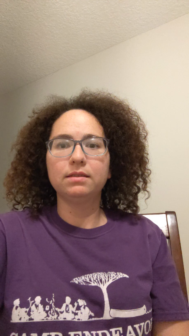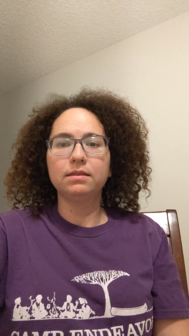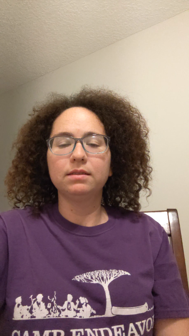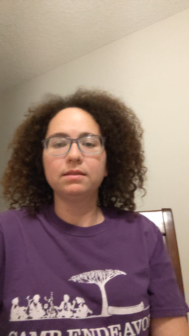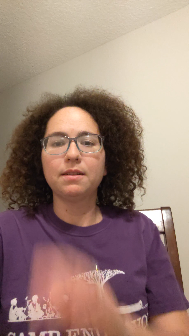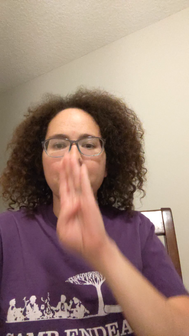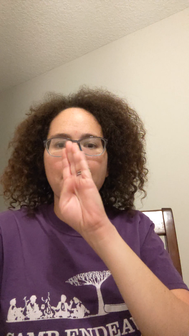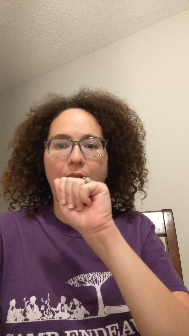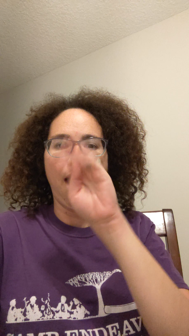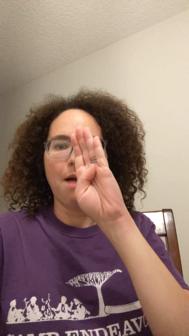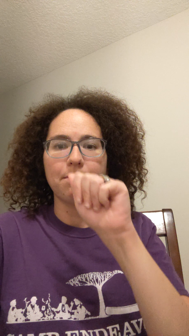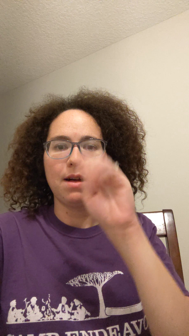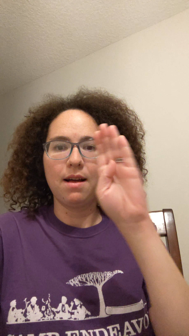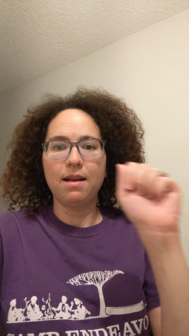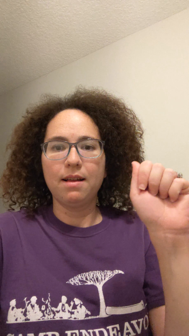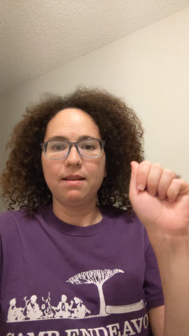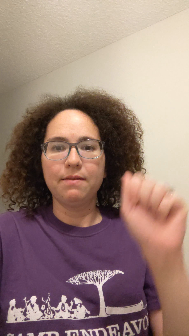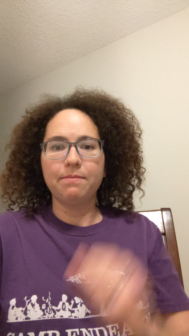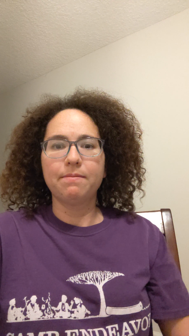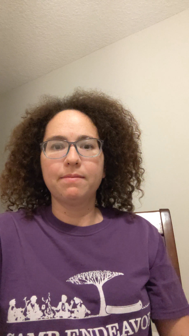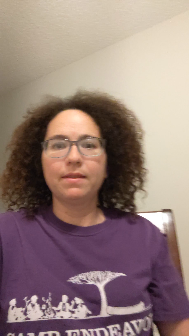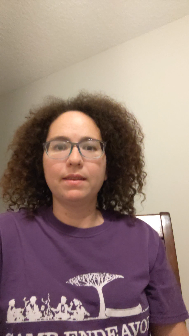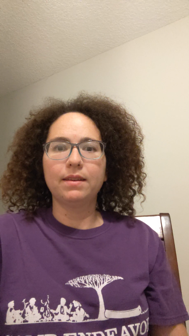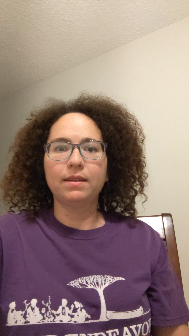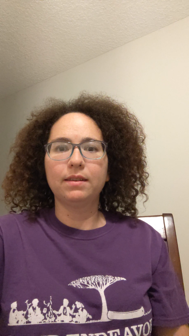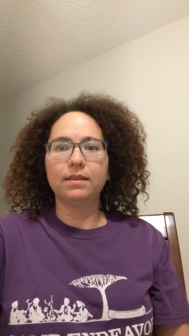baa baa